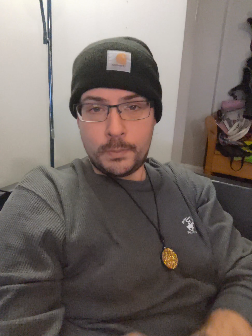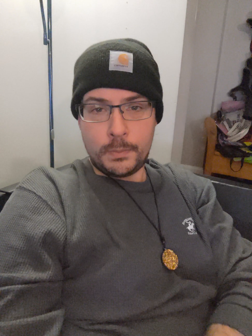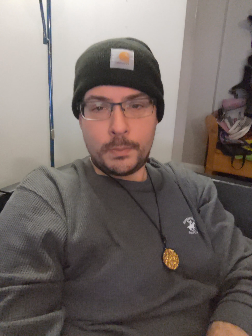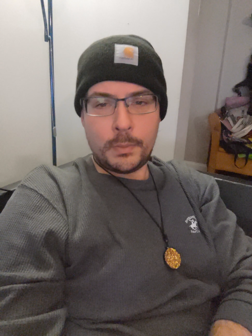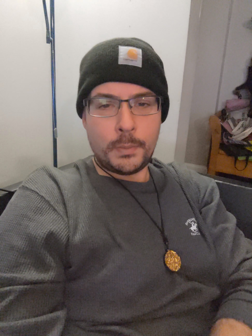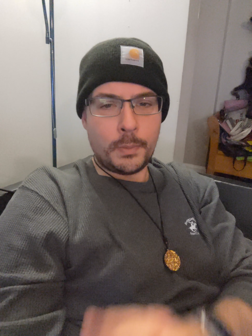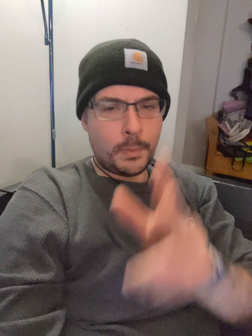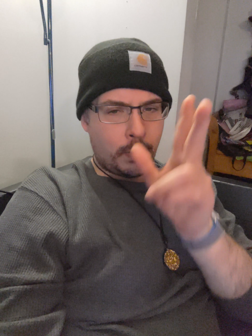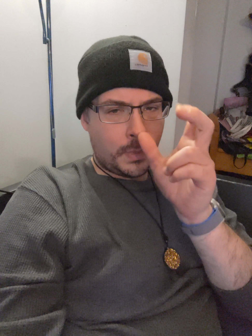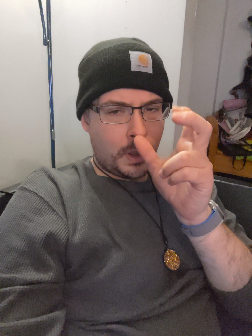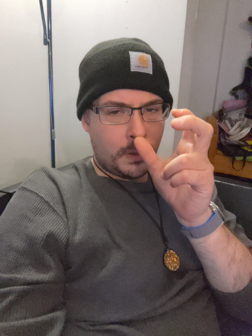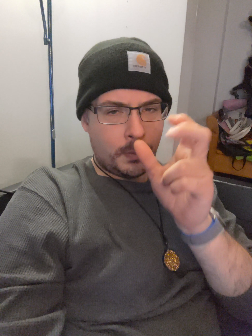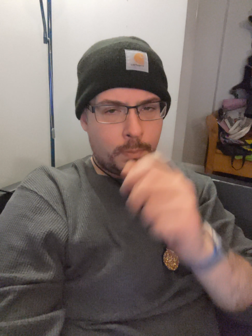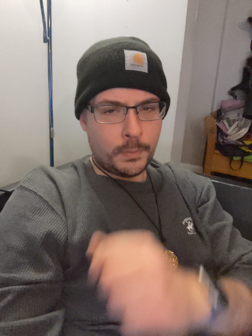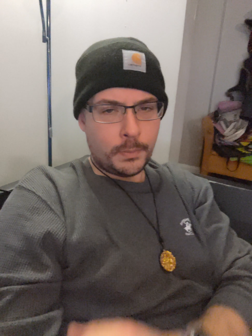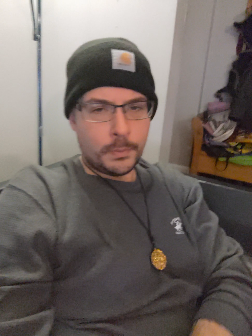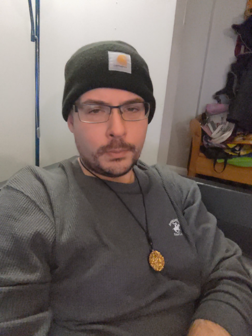bug